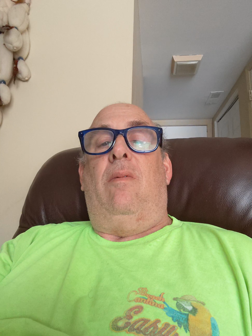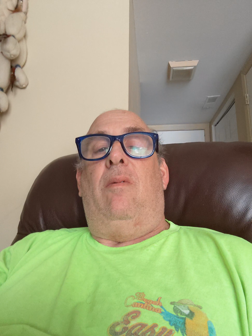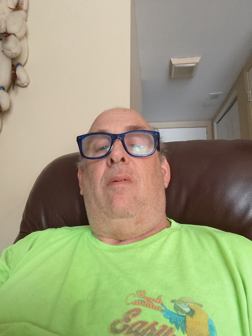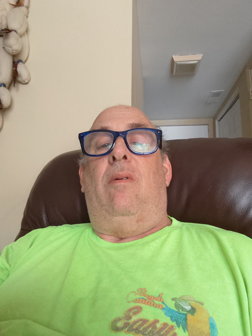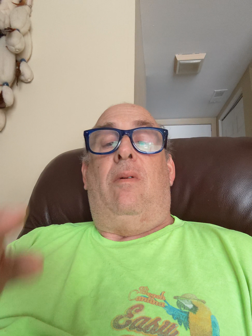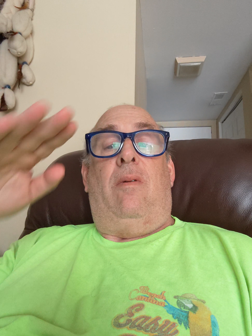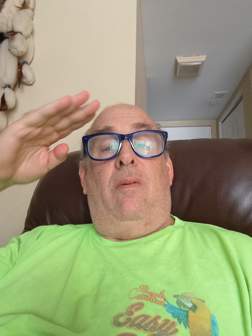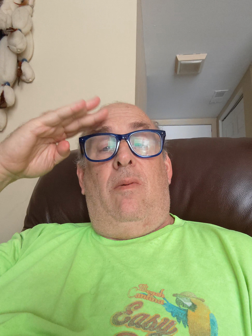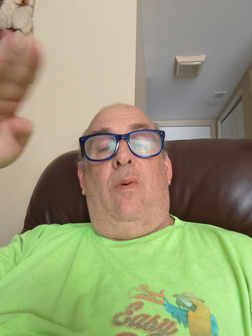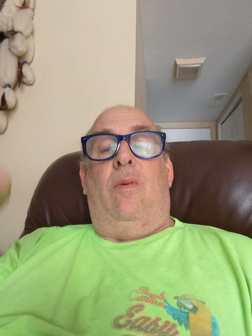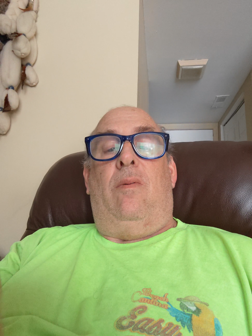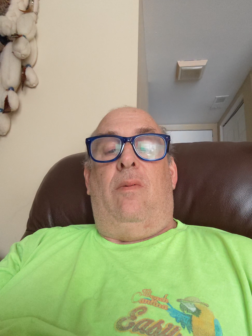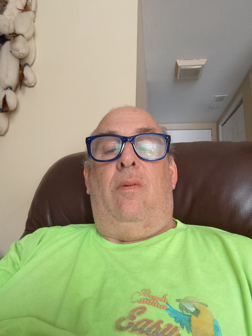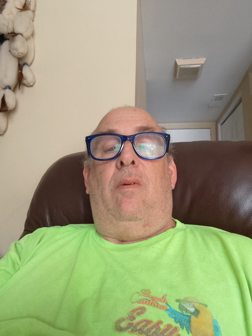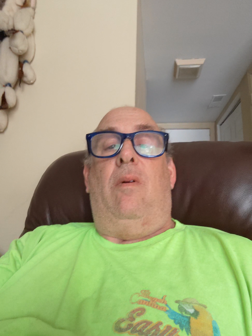hello